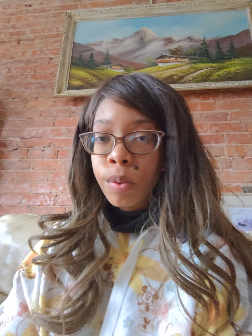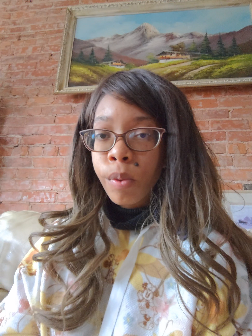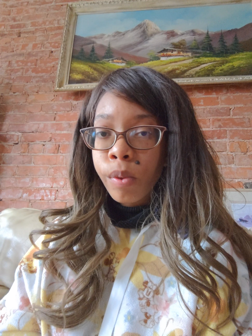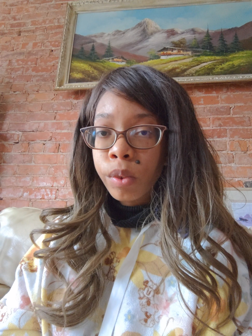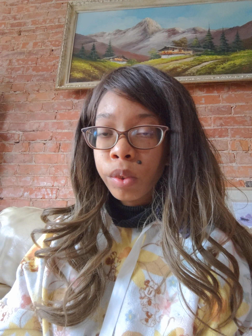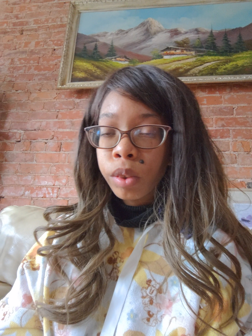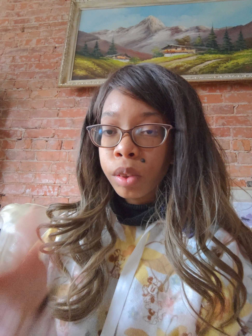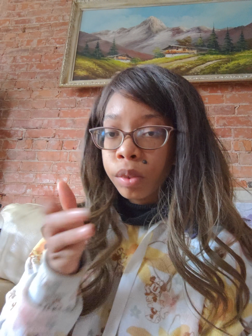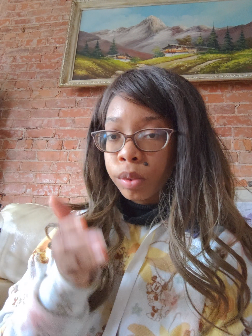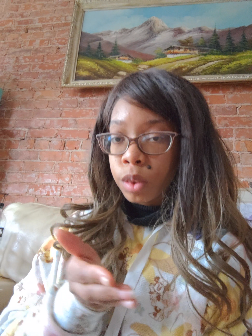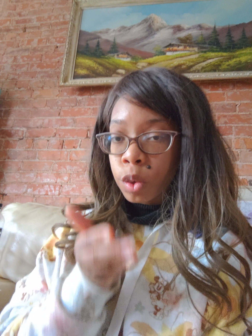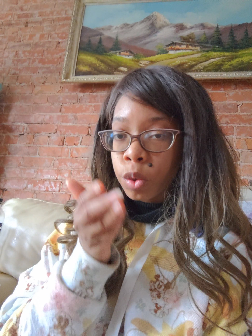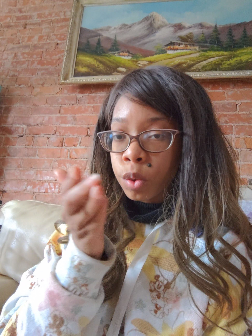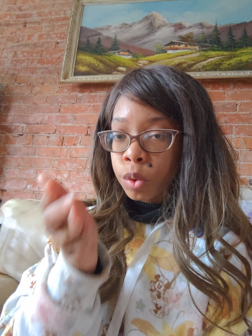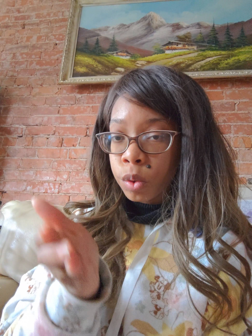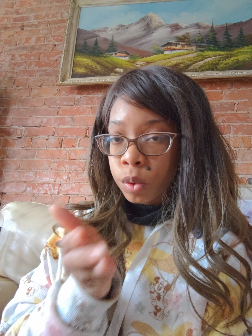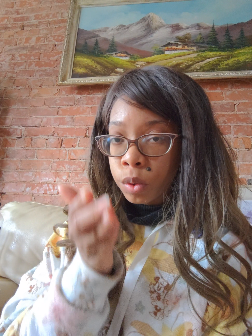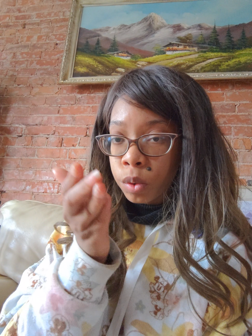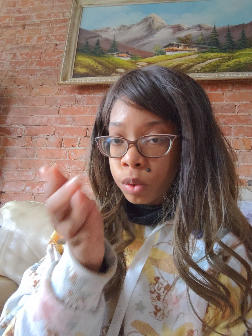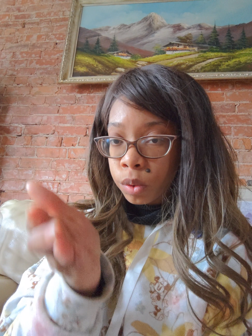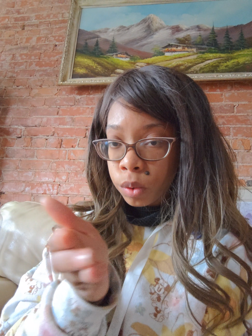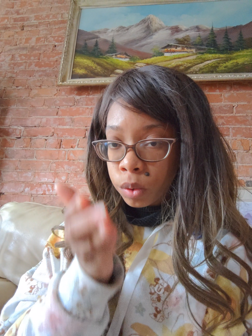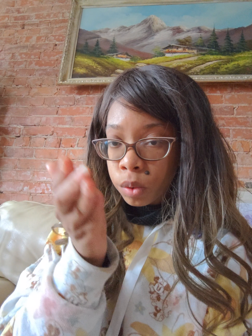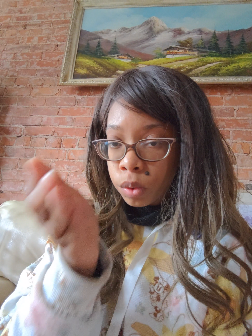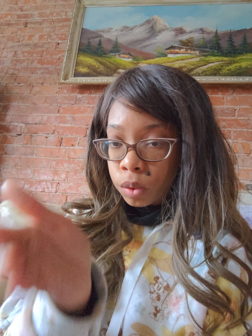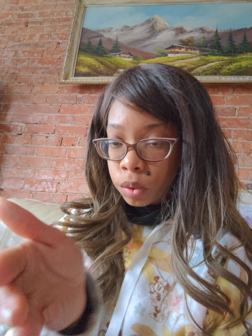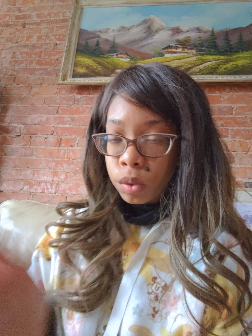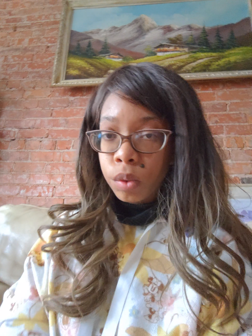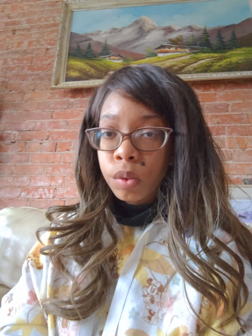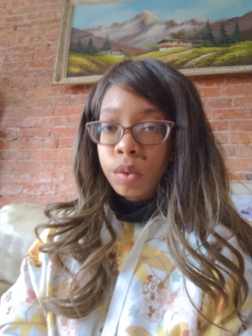boat